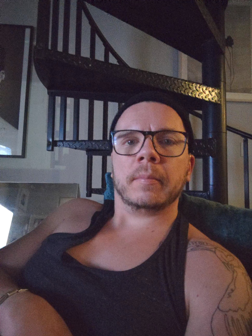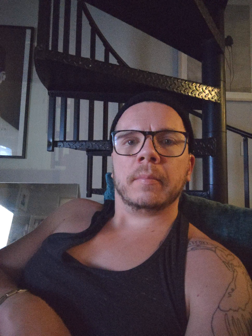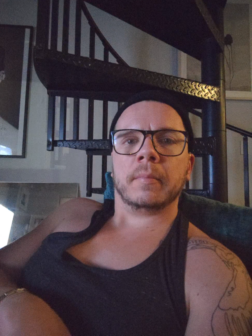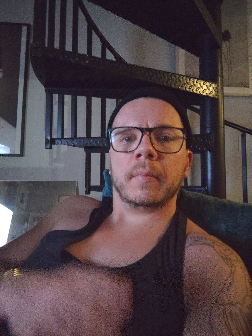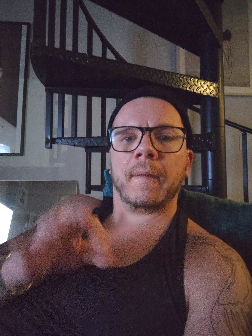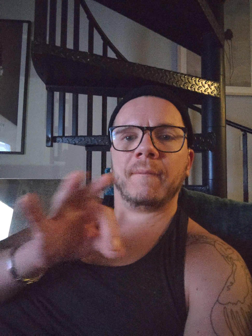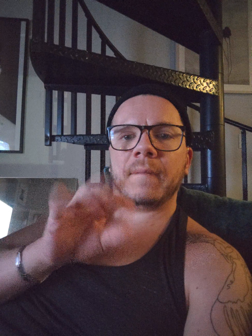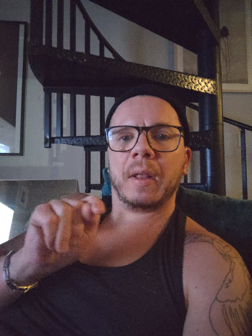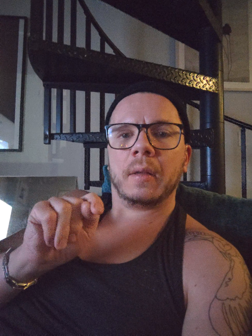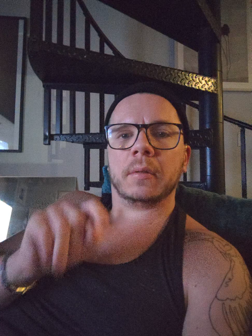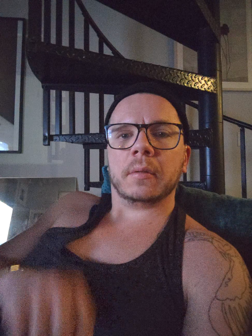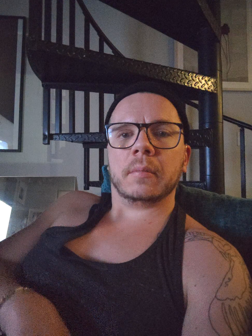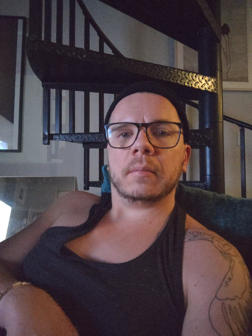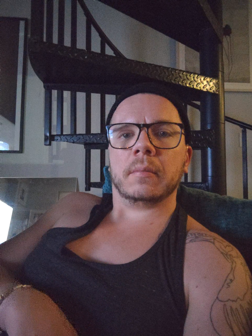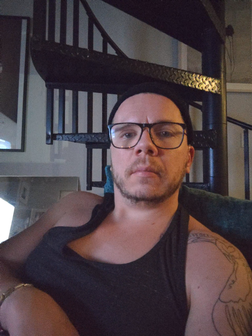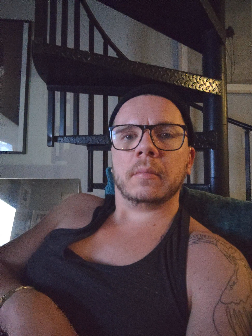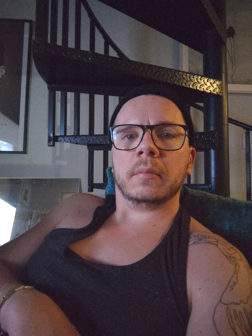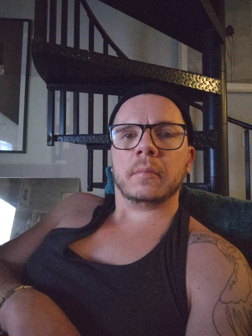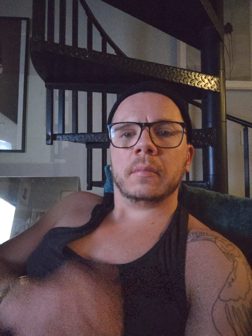feet